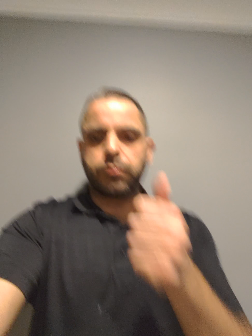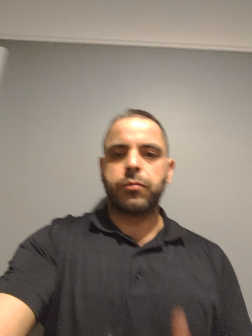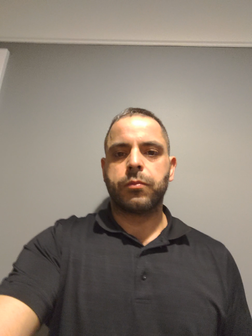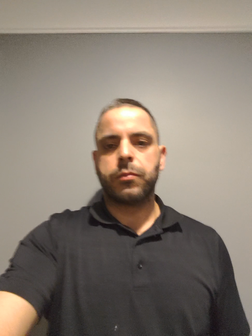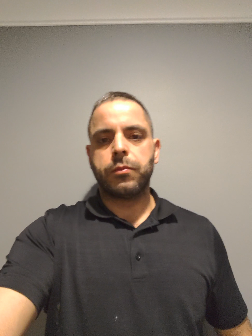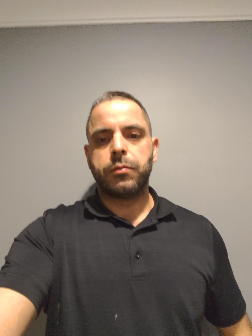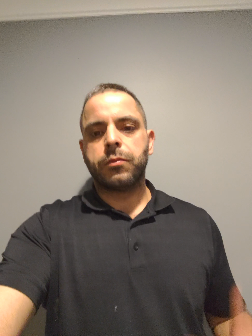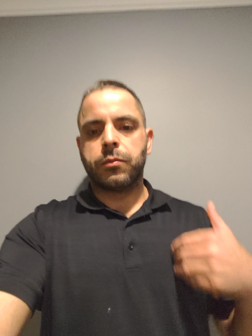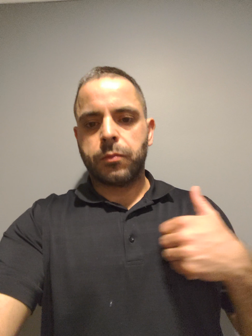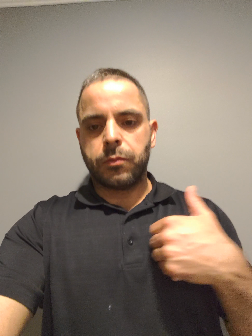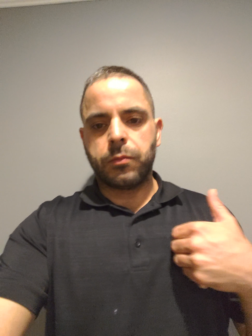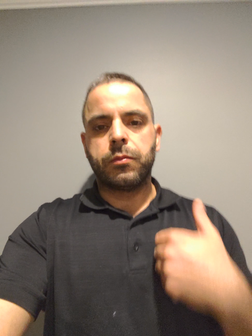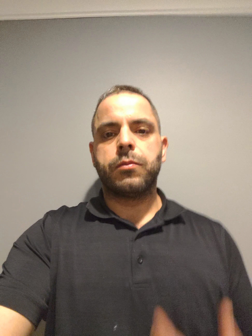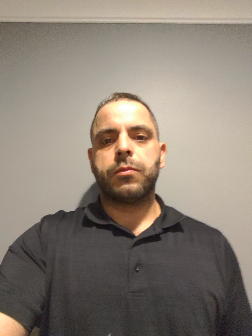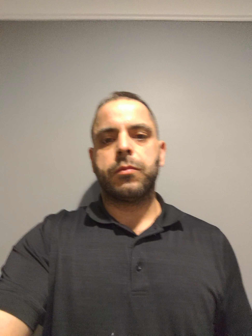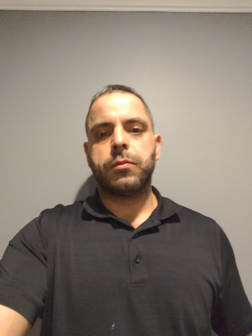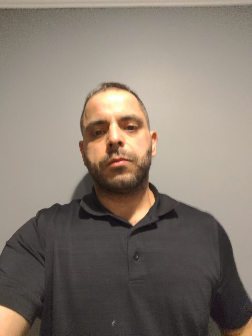animal